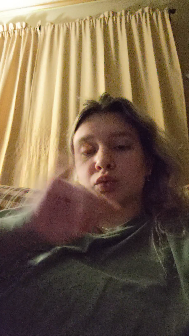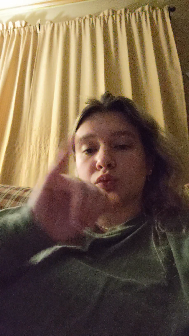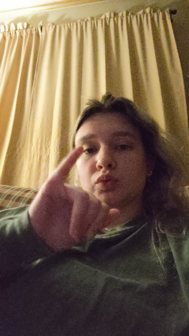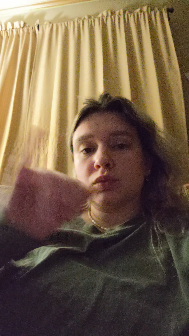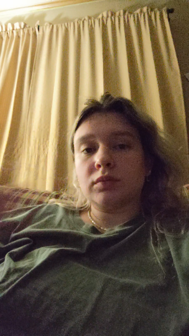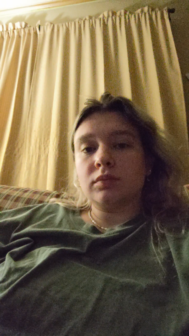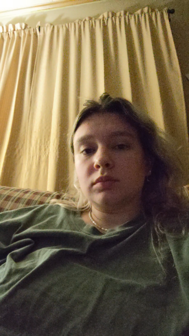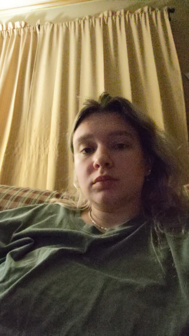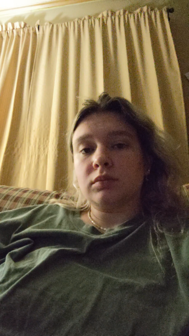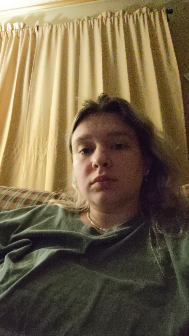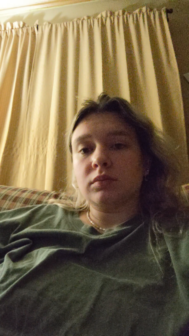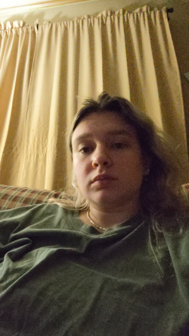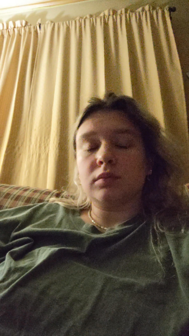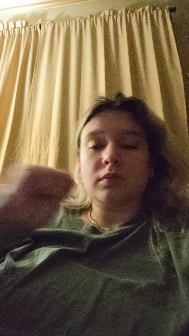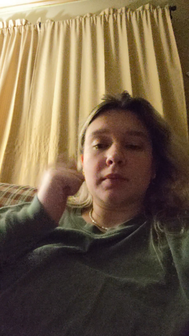bat